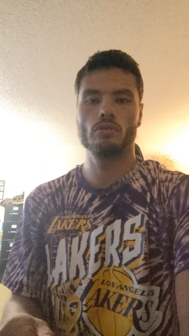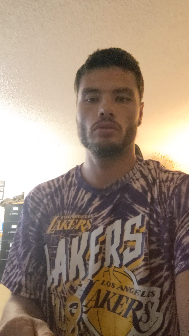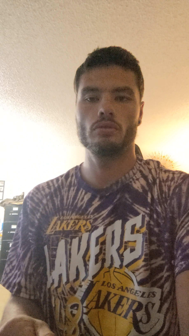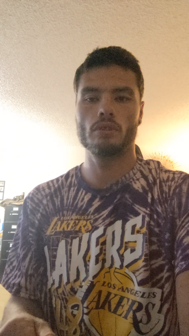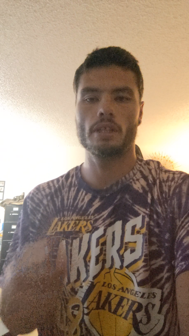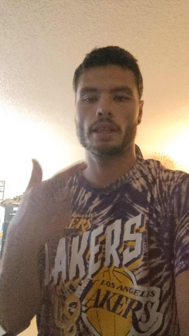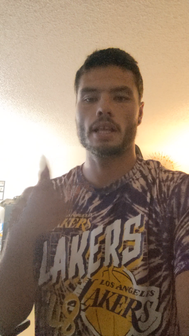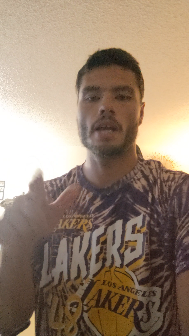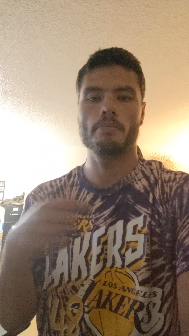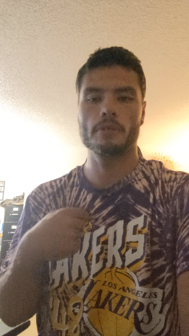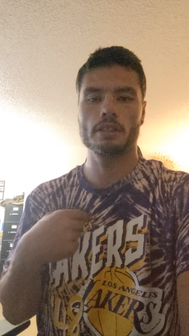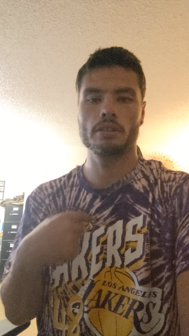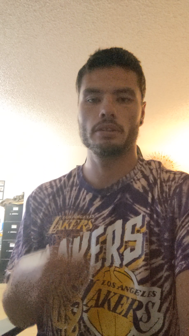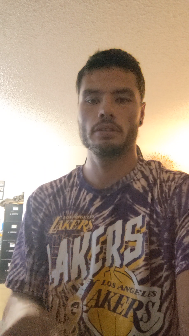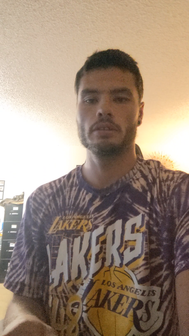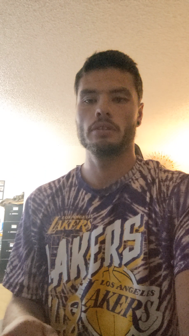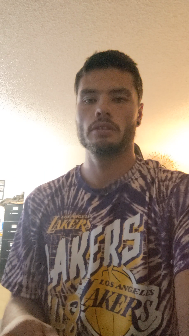let me